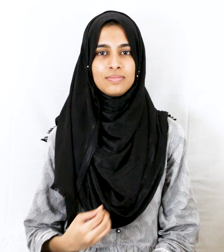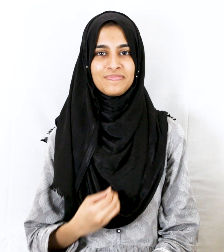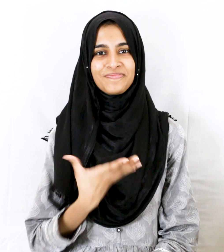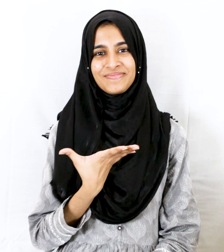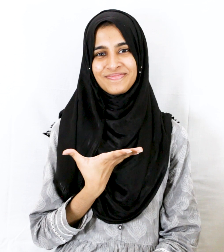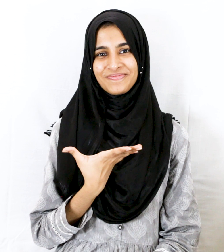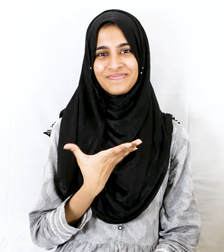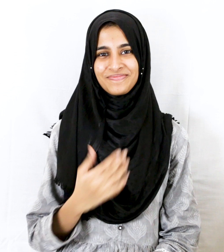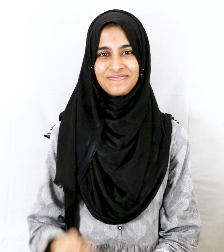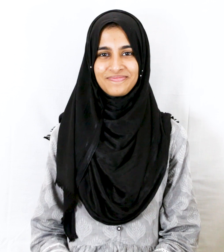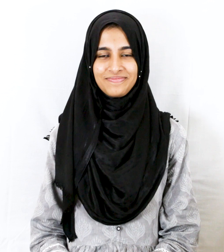glad